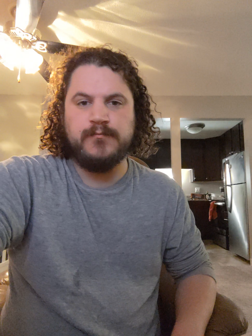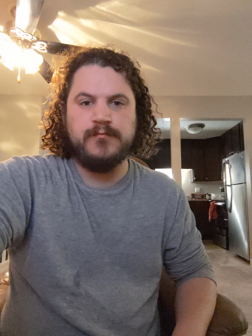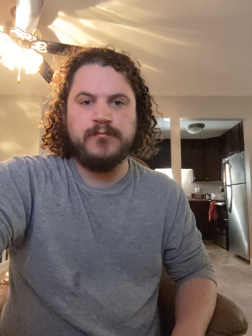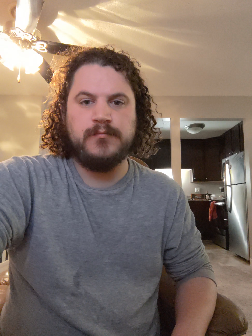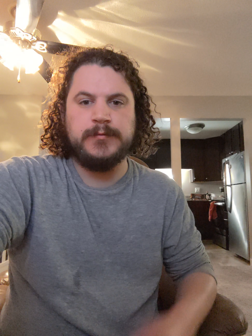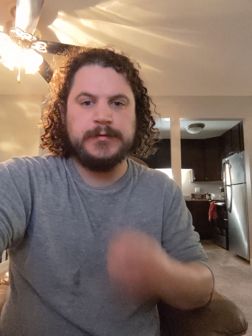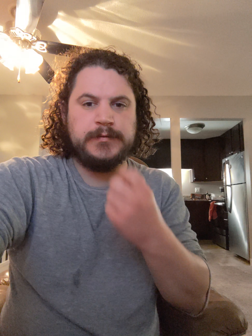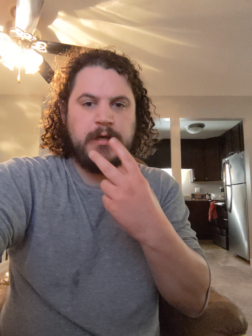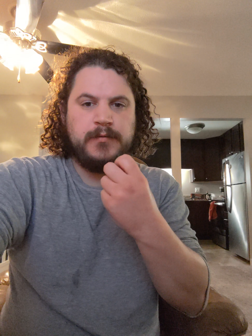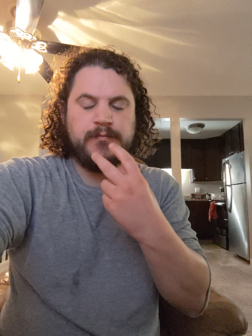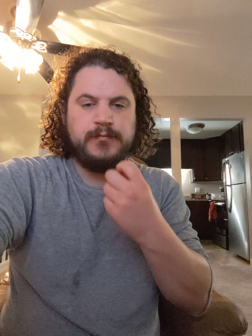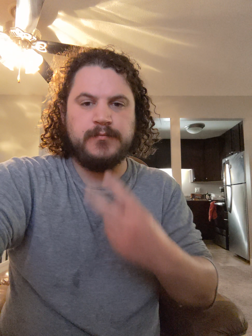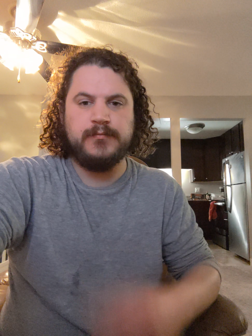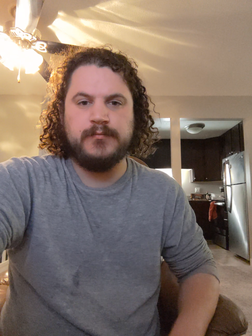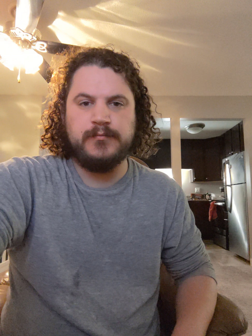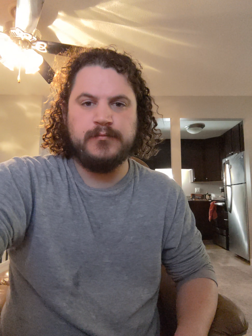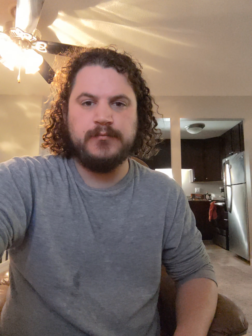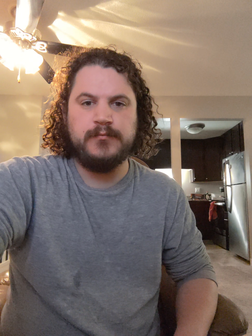snack